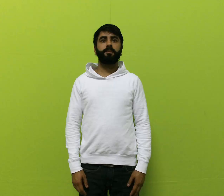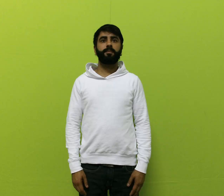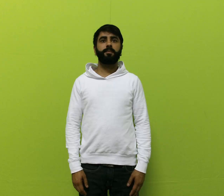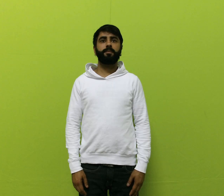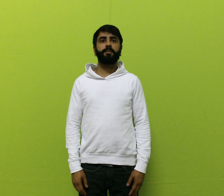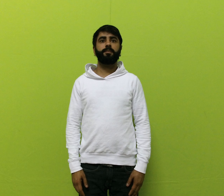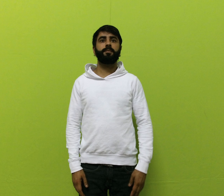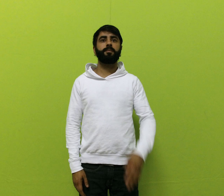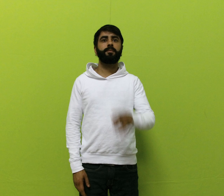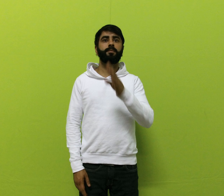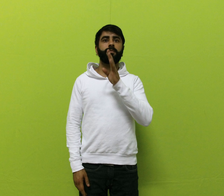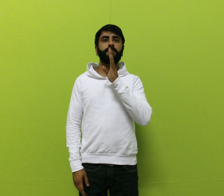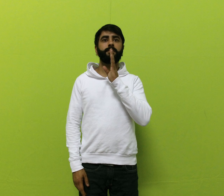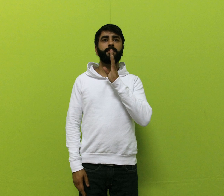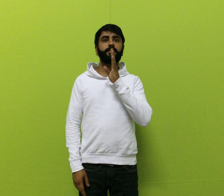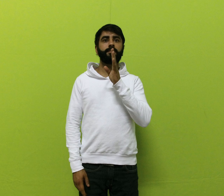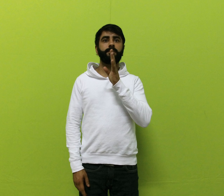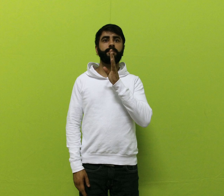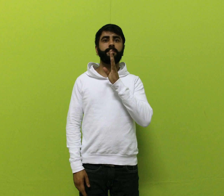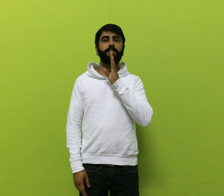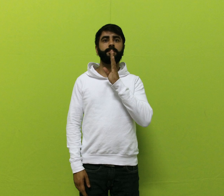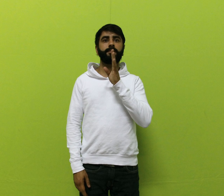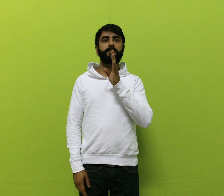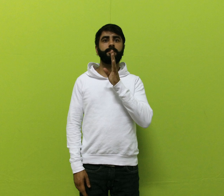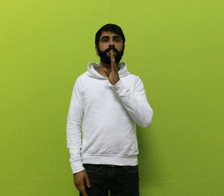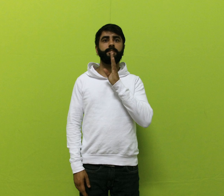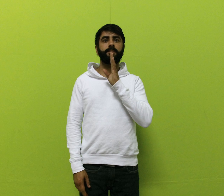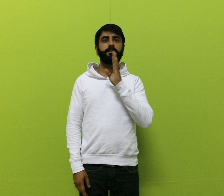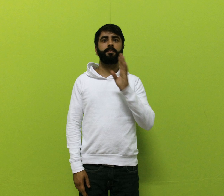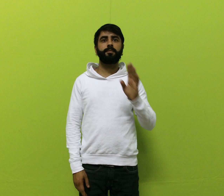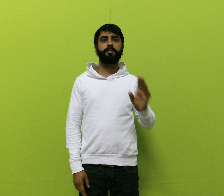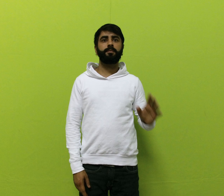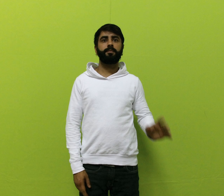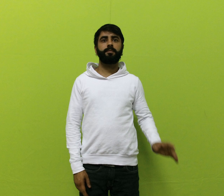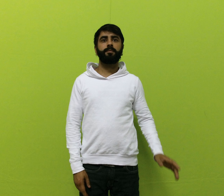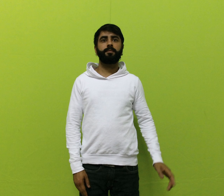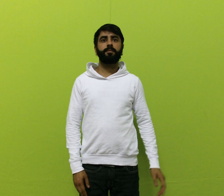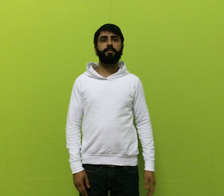conhecer